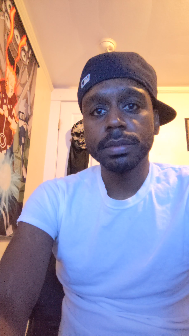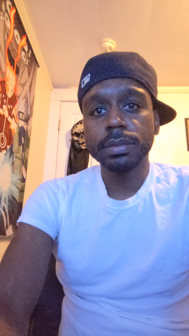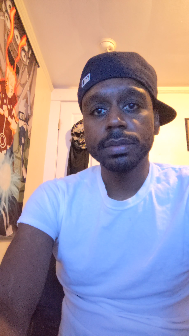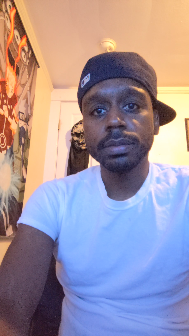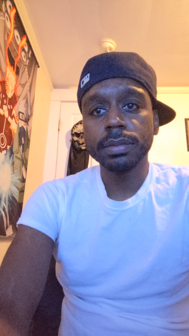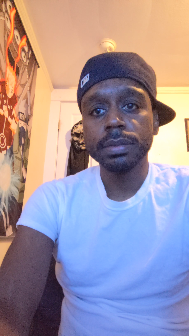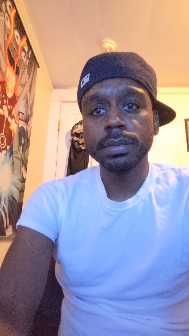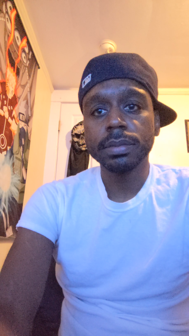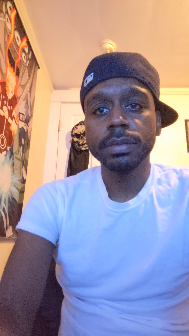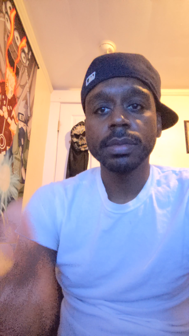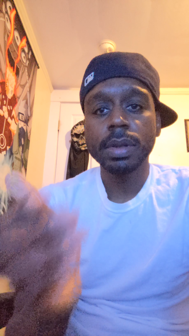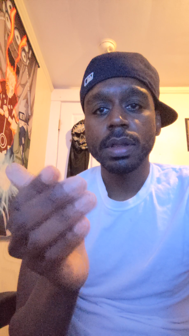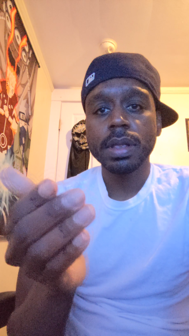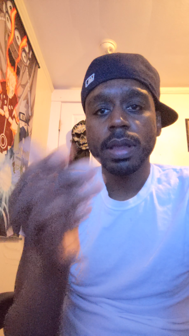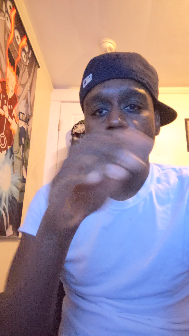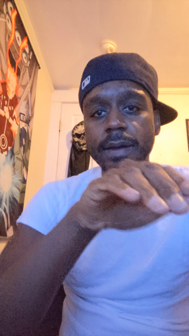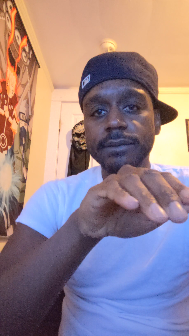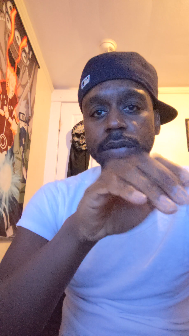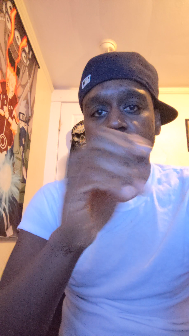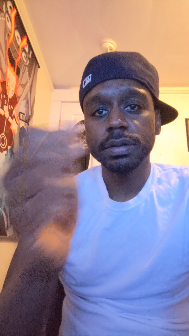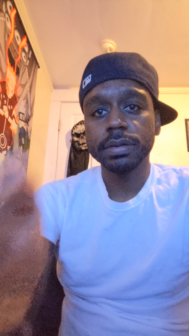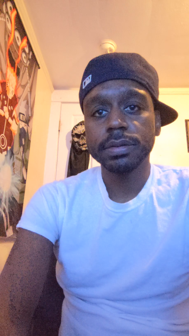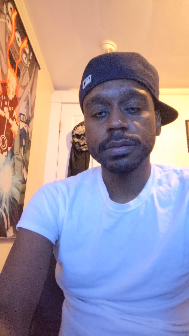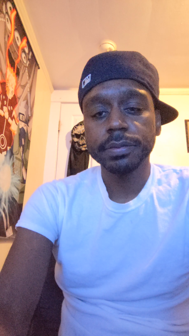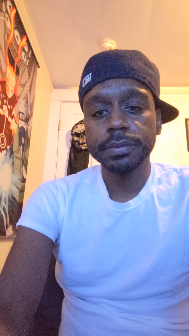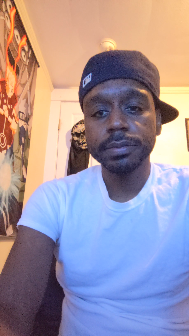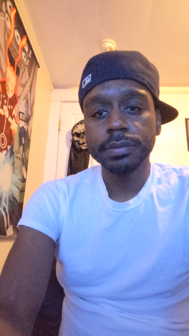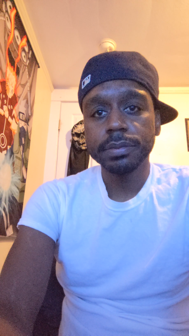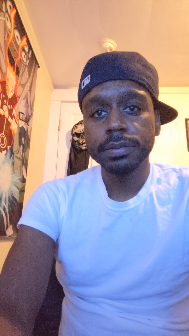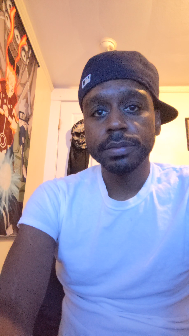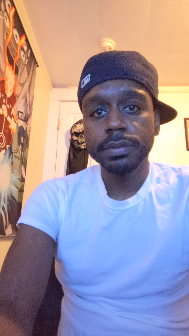cover